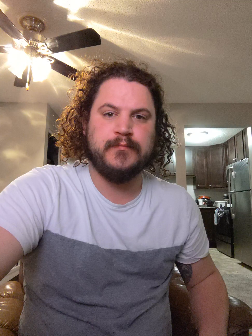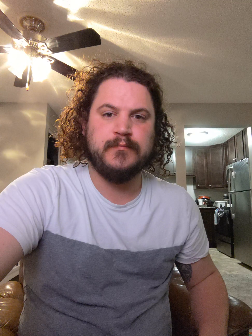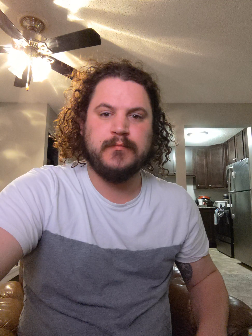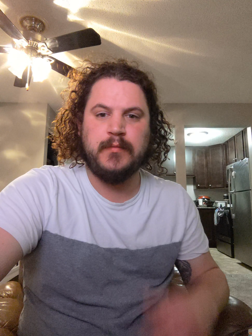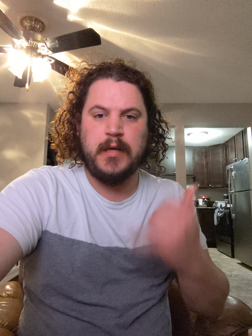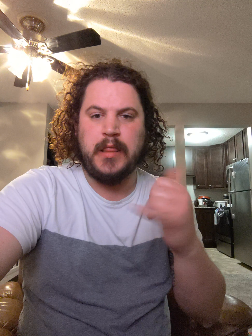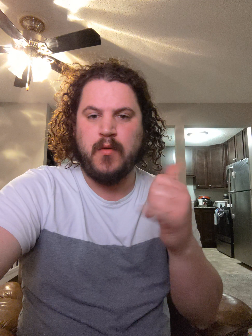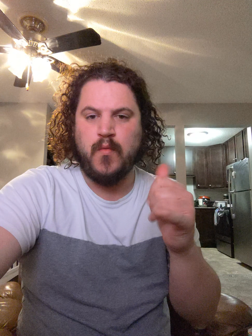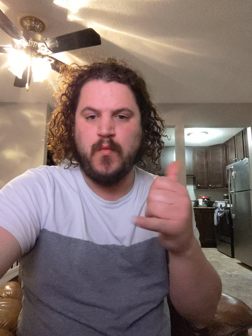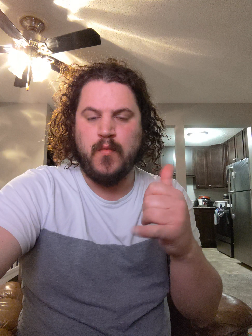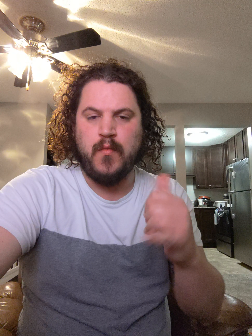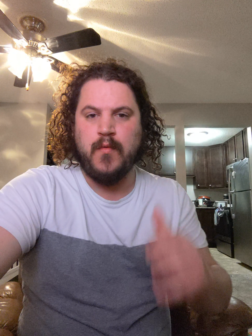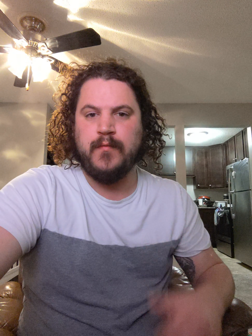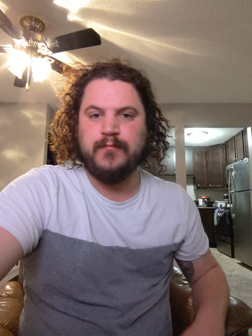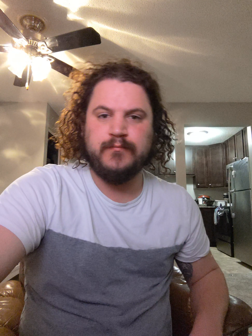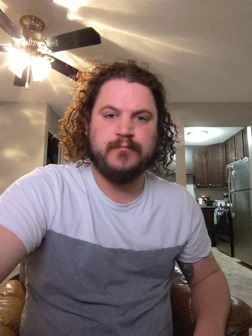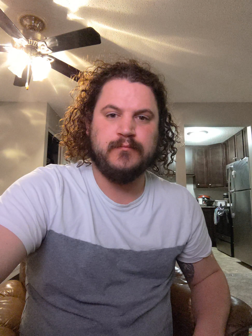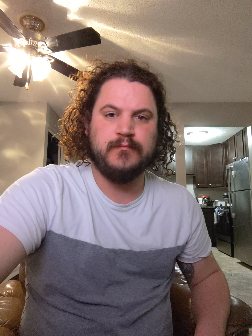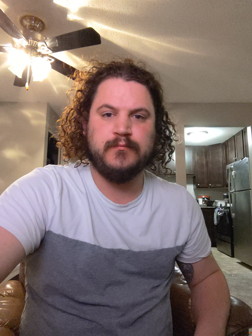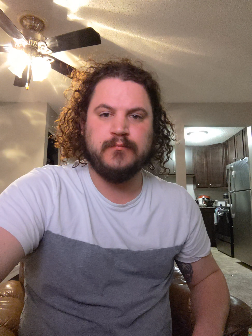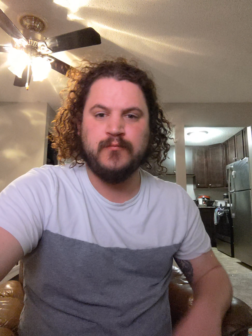yellow